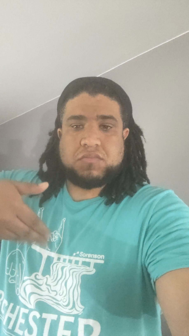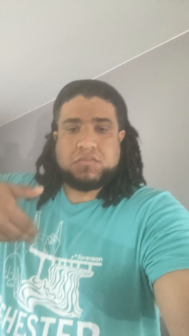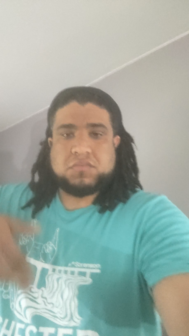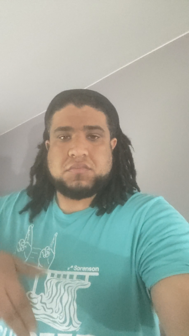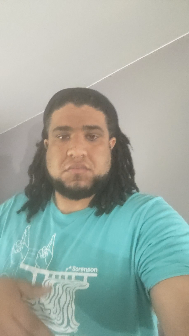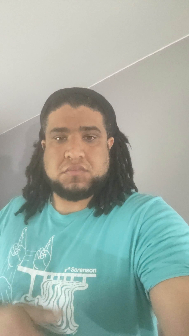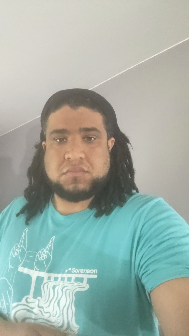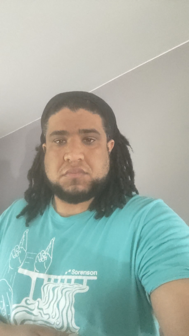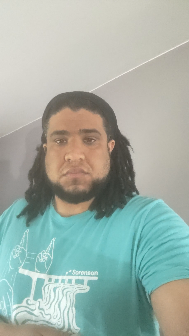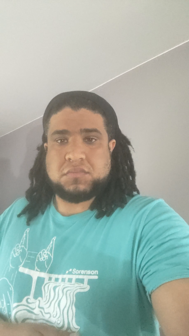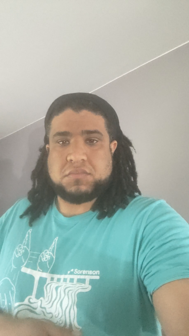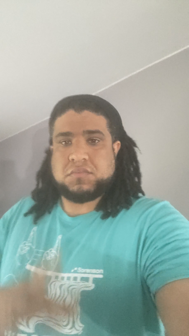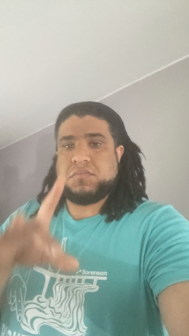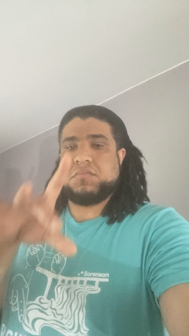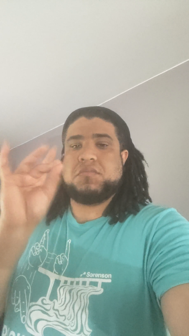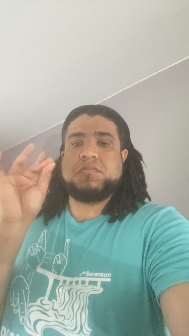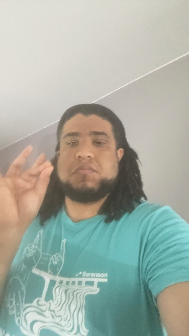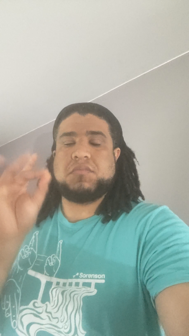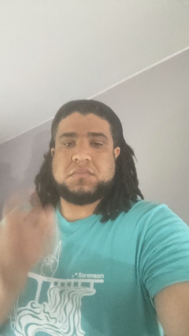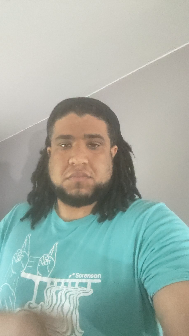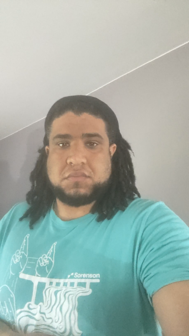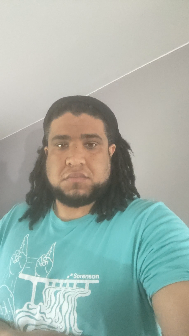pick